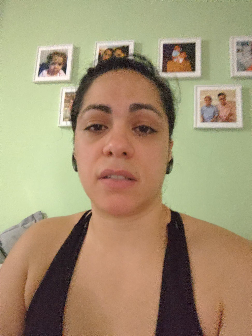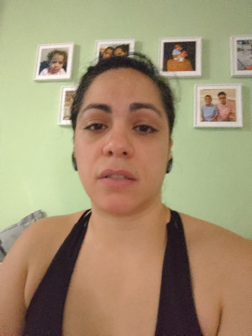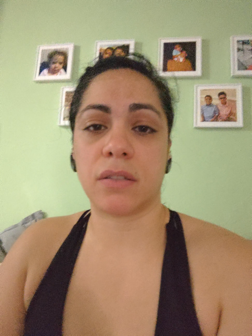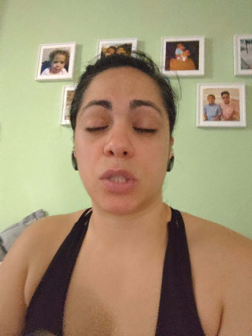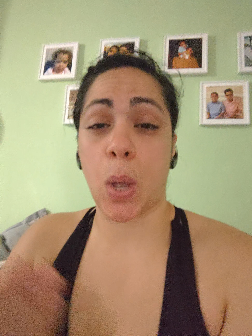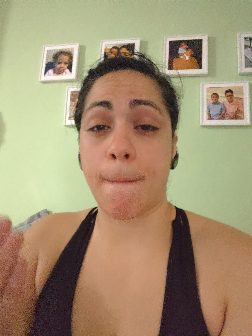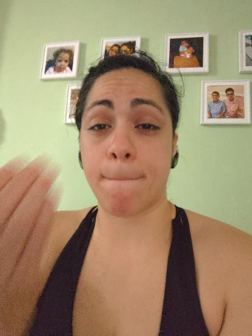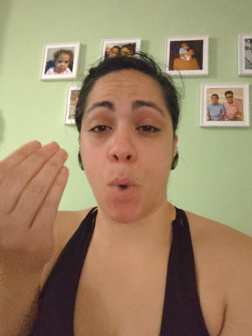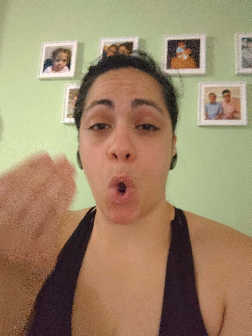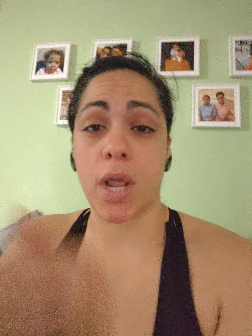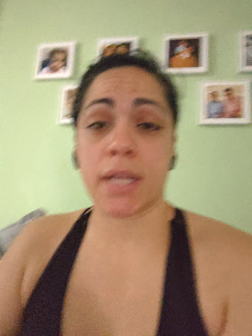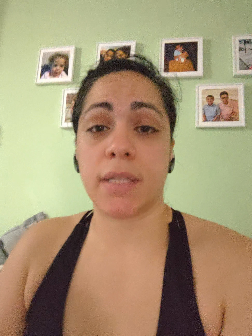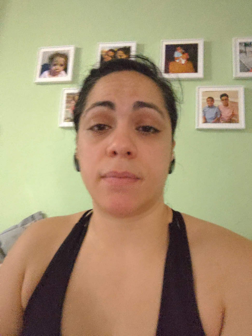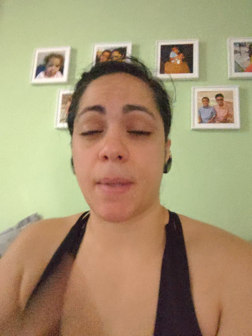morning